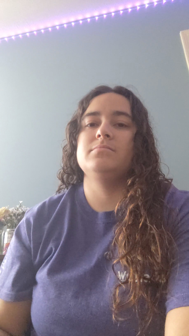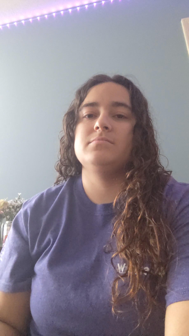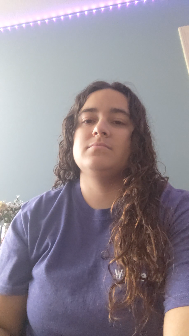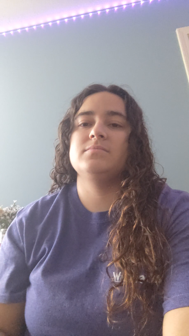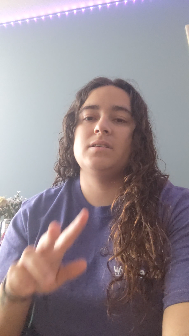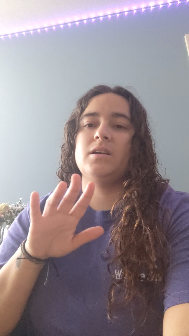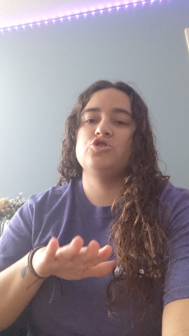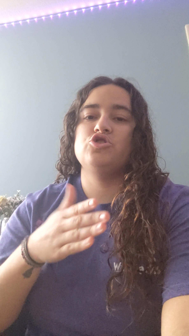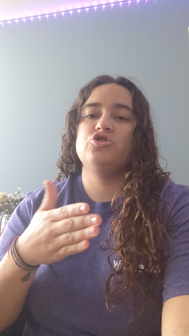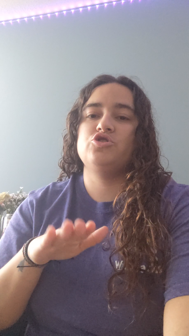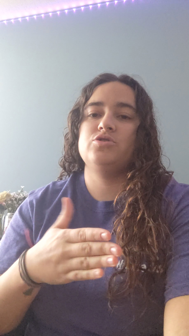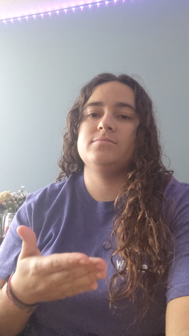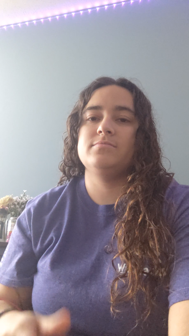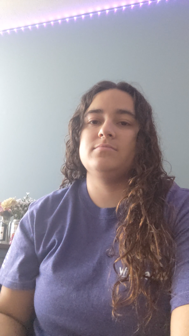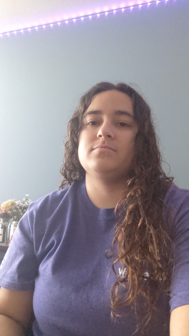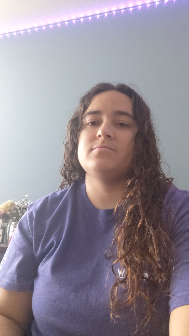kitchen